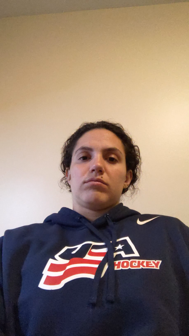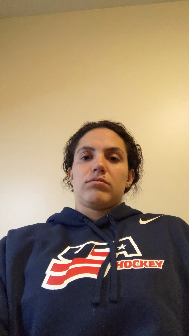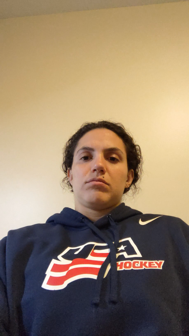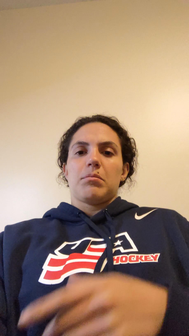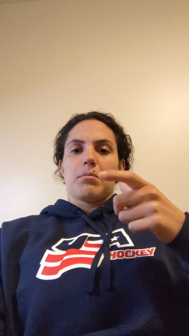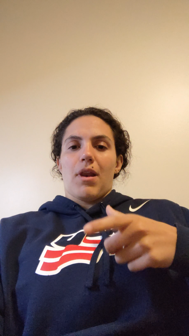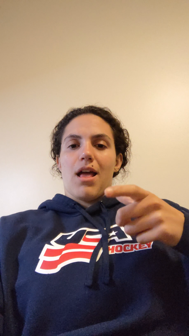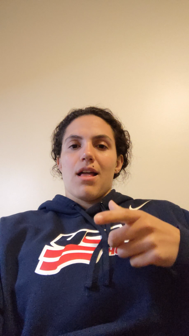plate